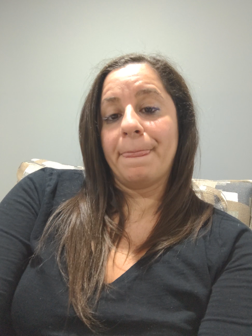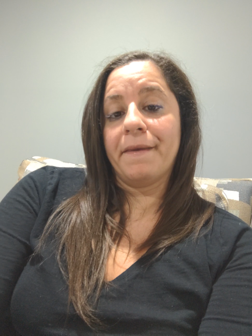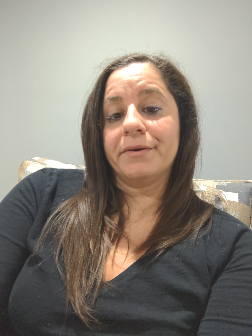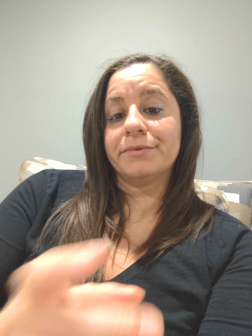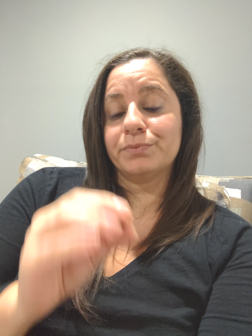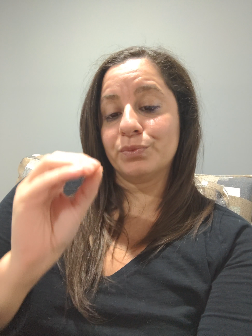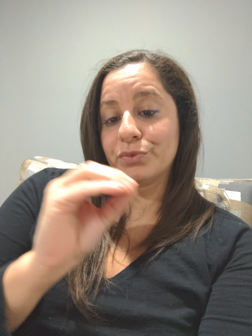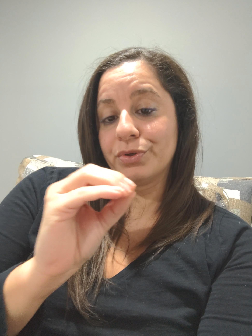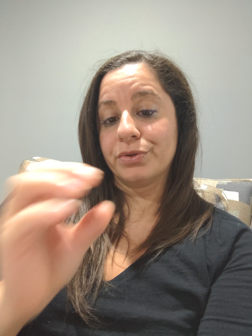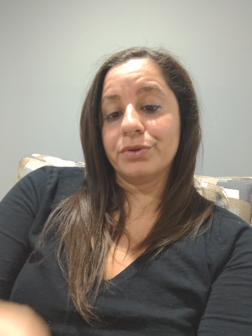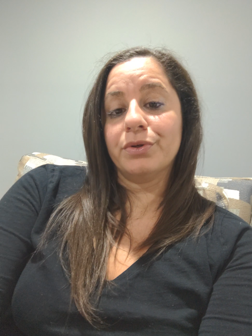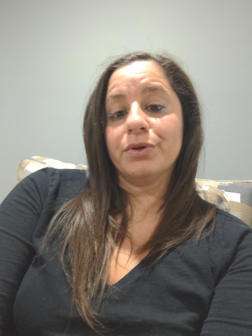kiss